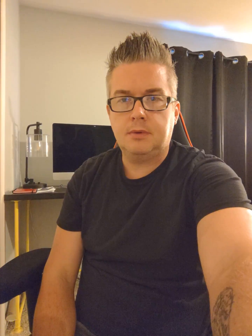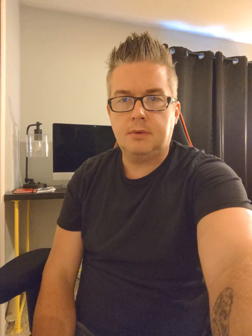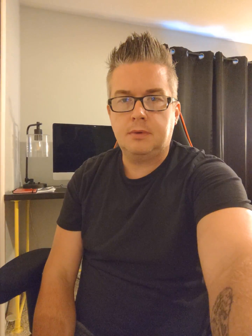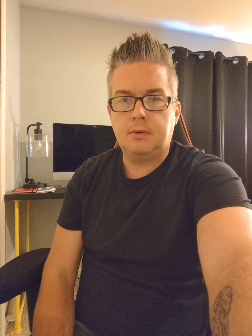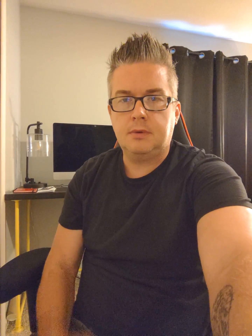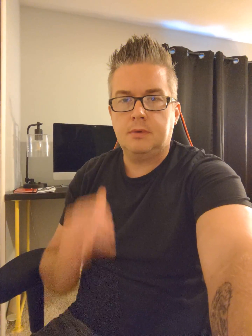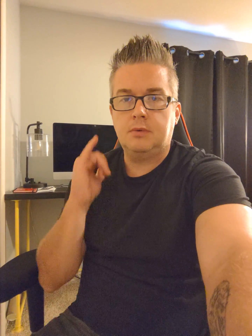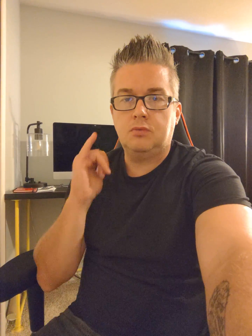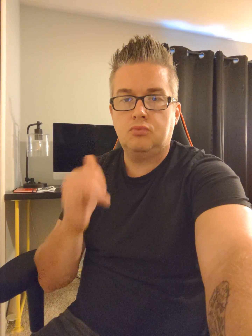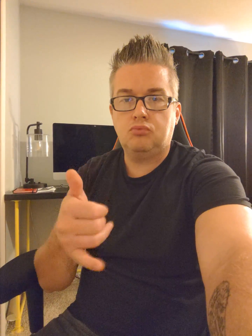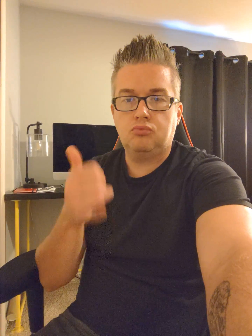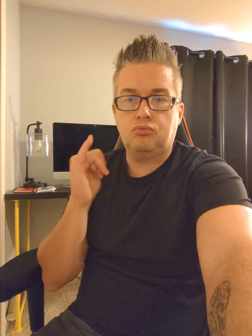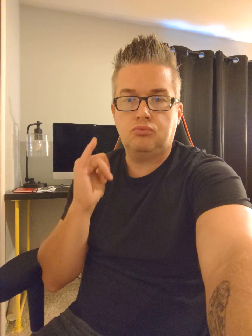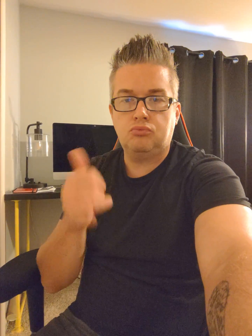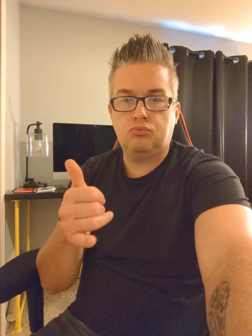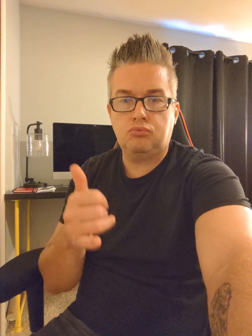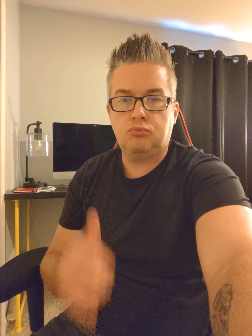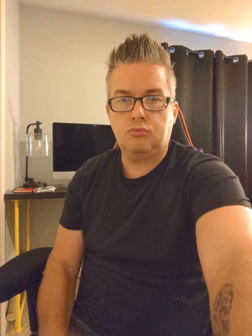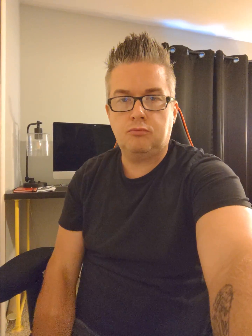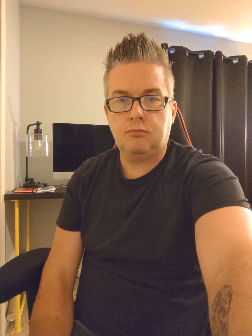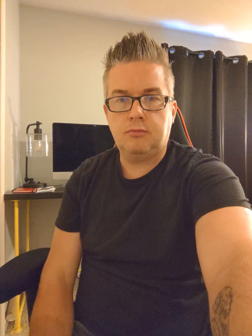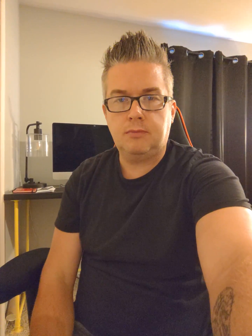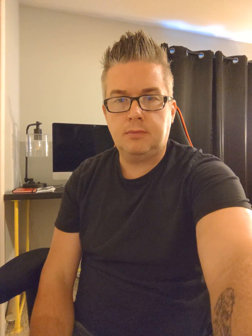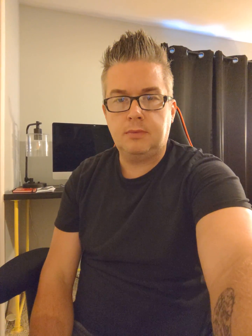rocking chair